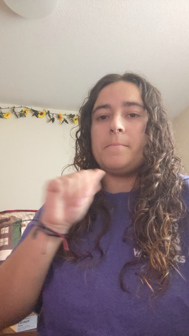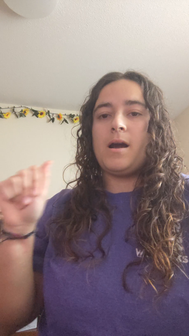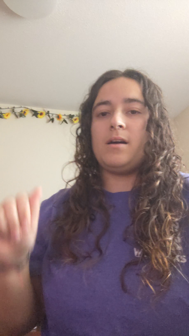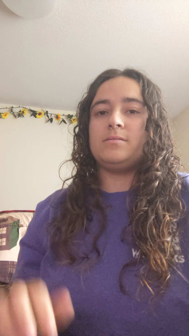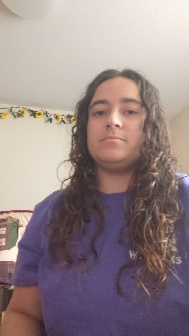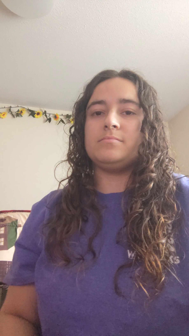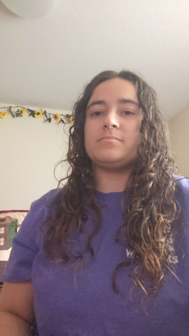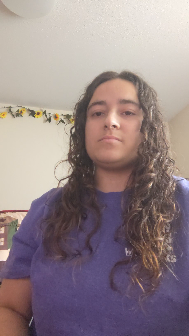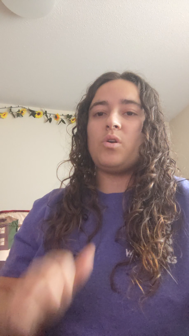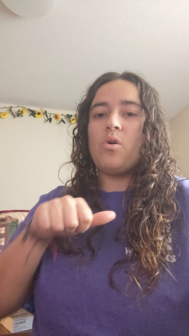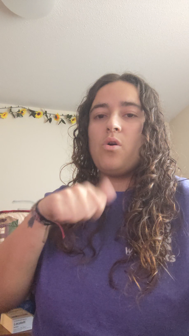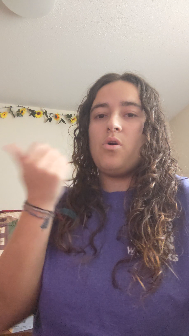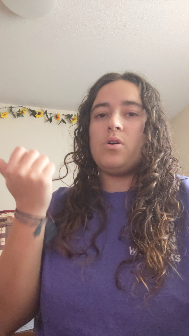other